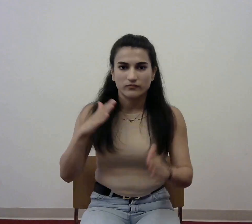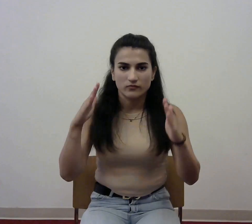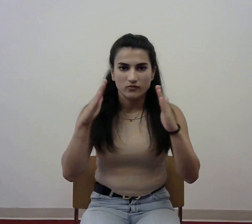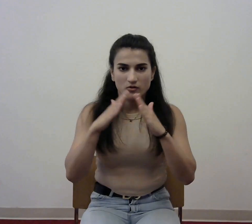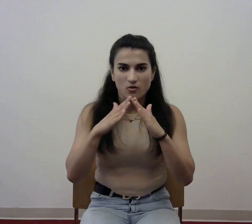ev